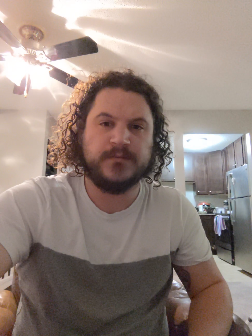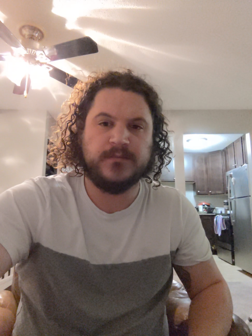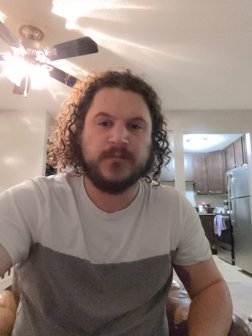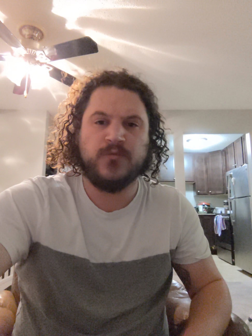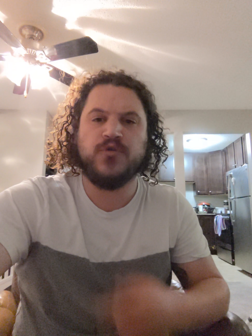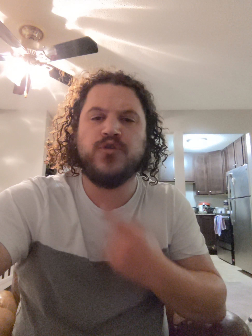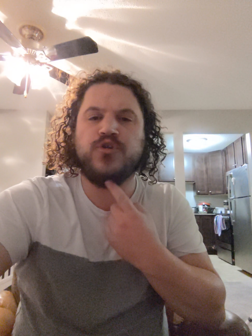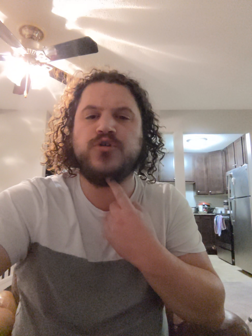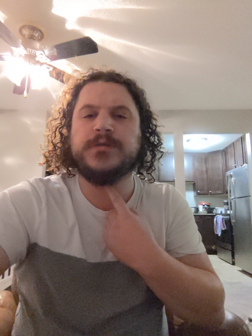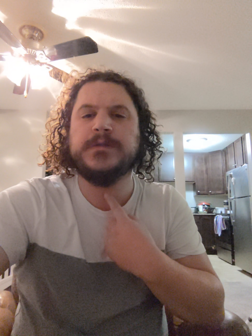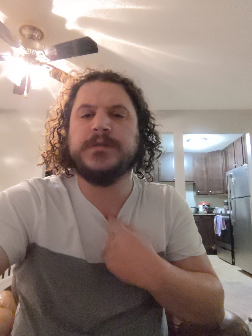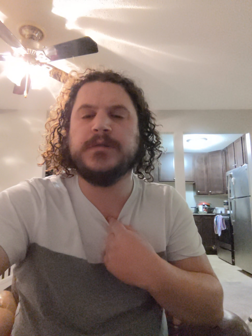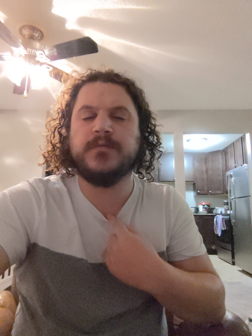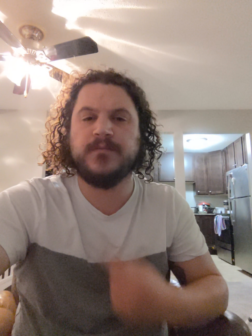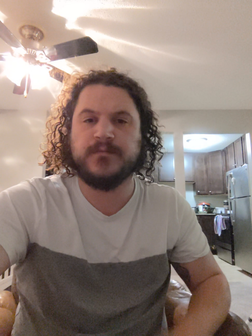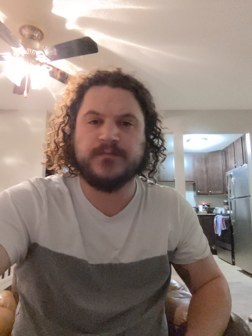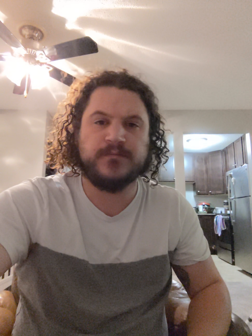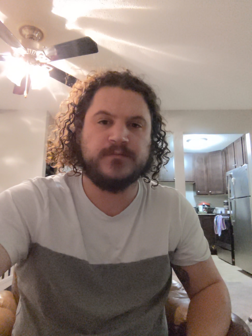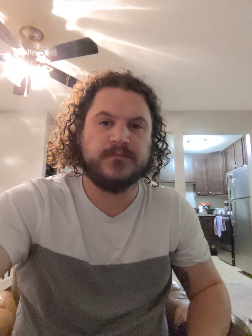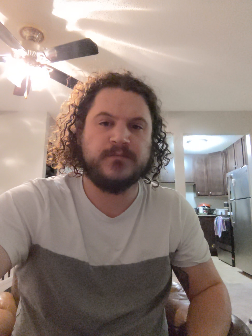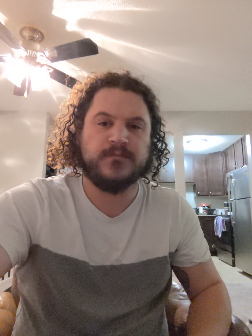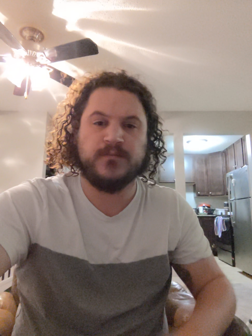thirsty